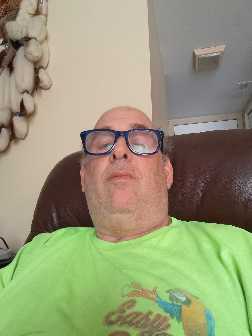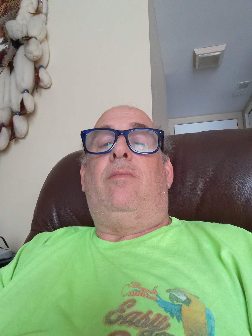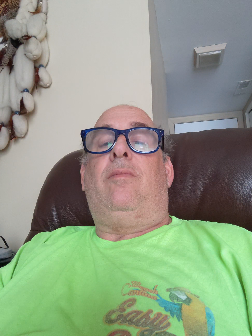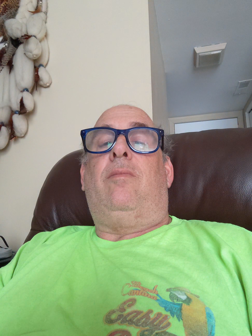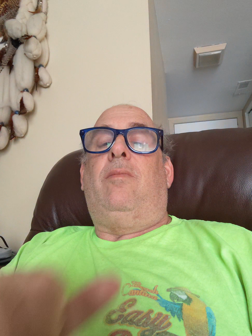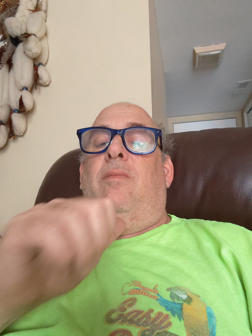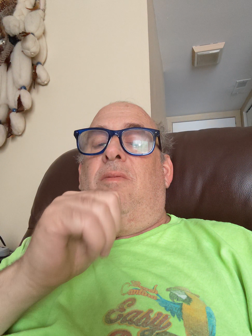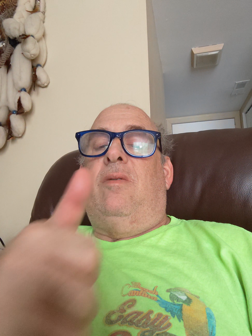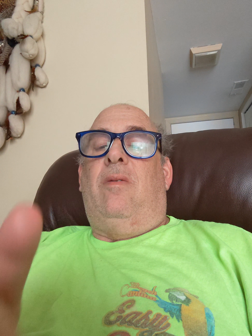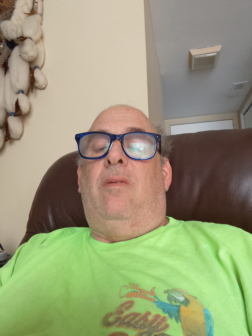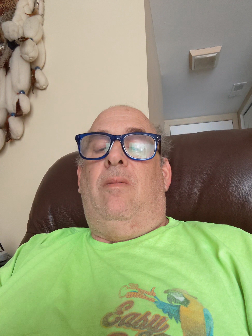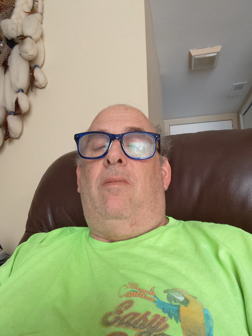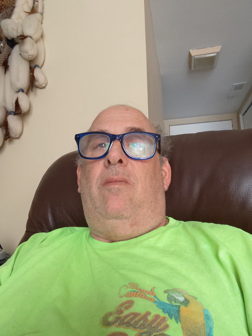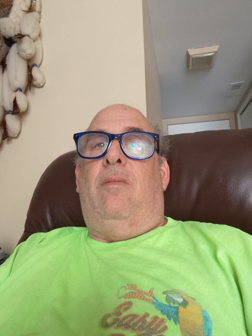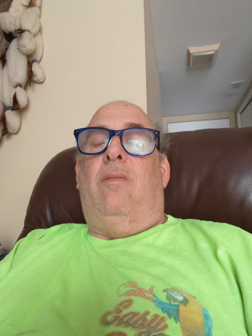not